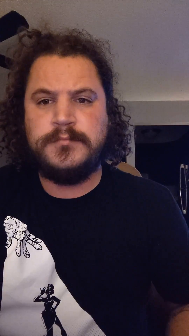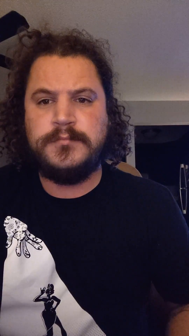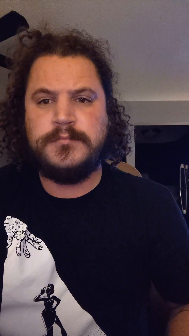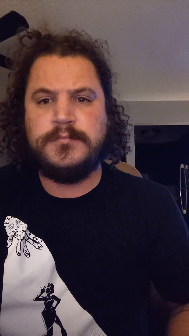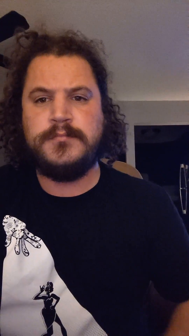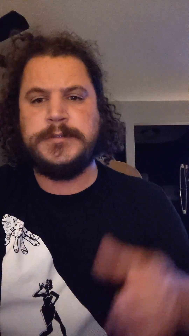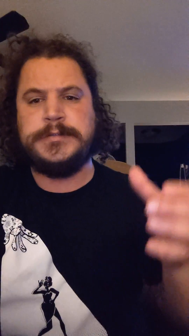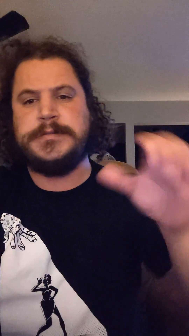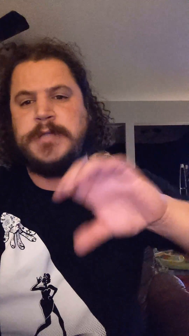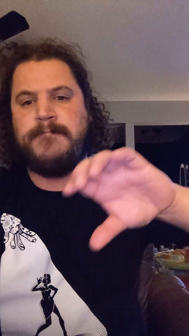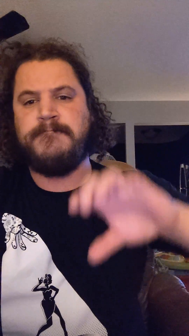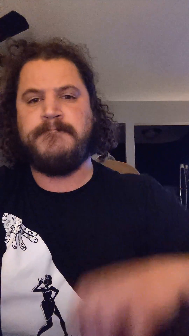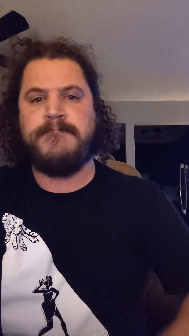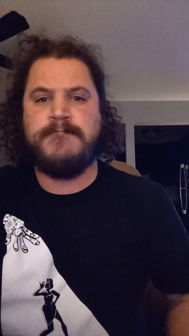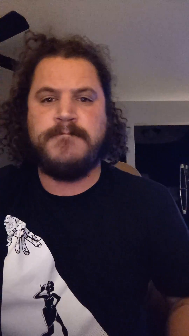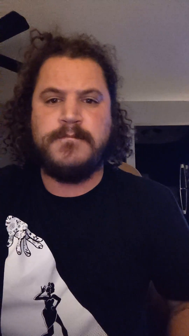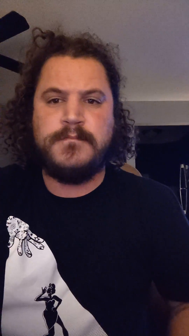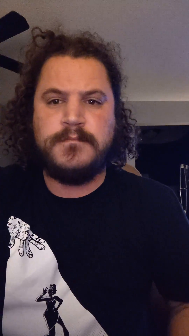dump